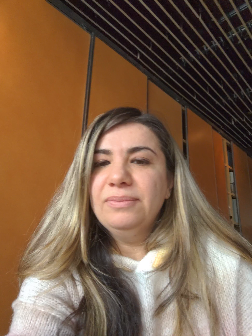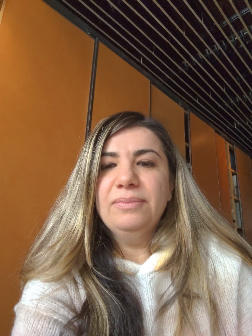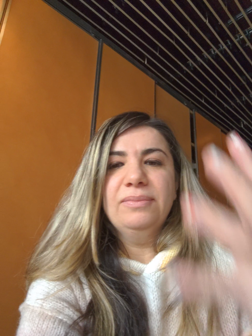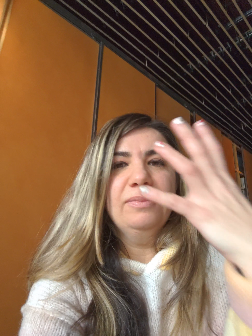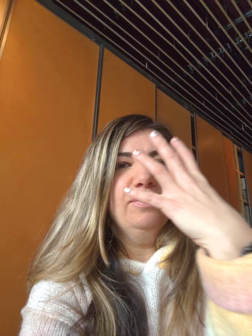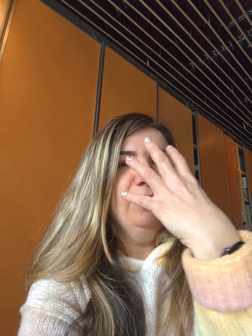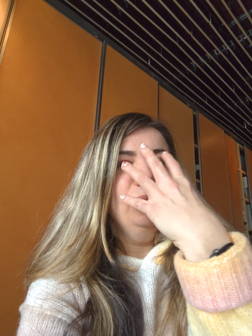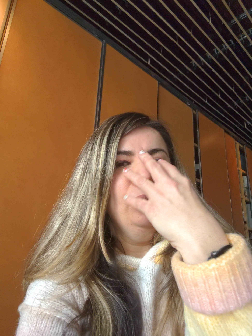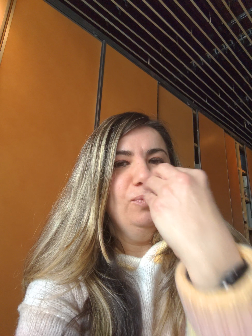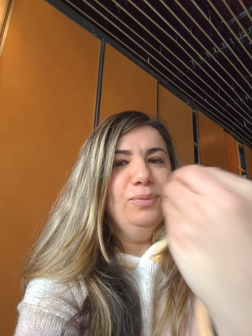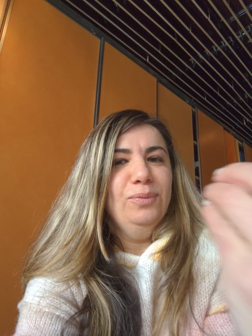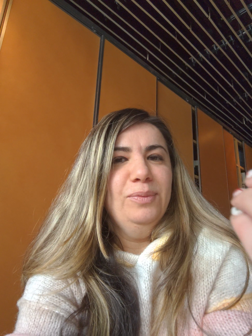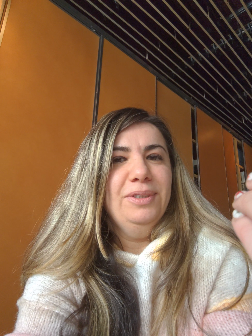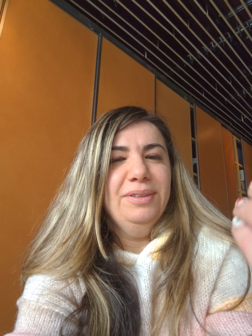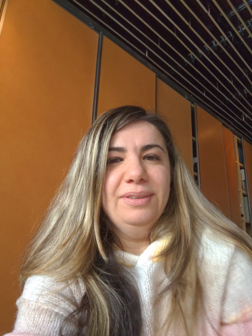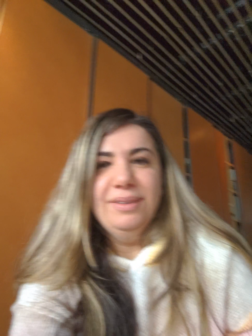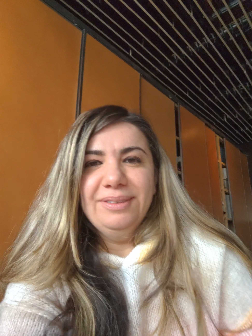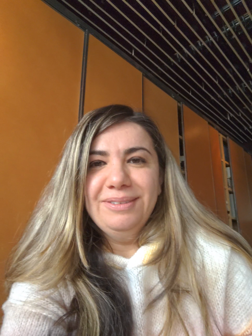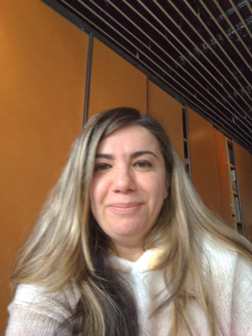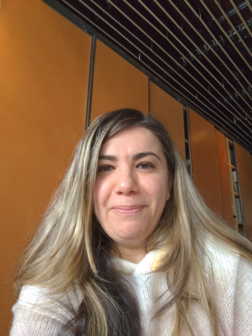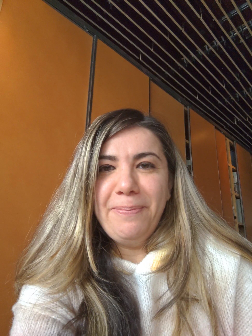wolf